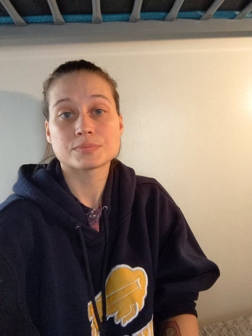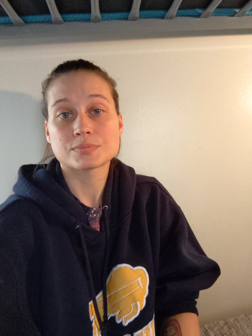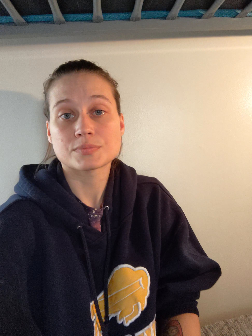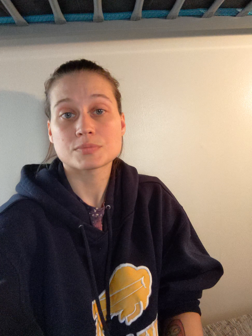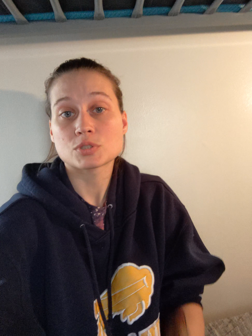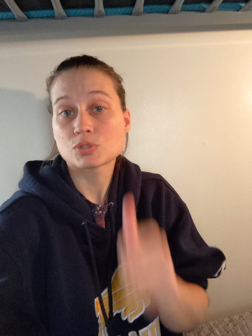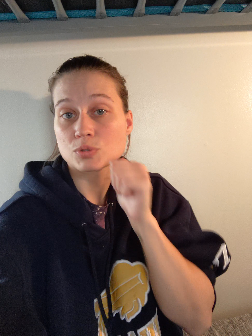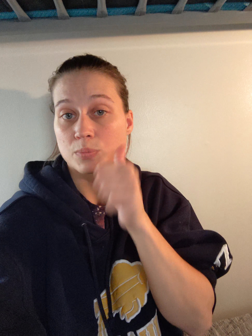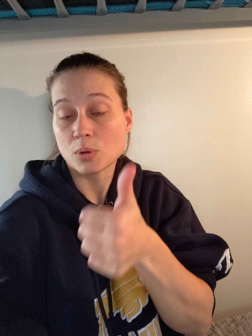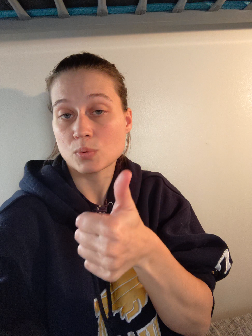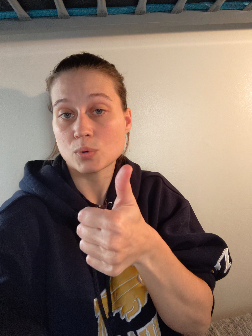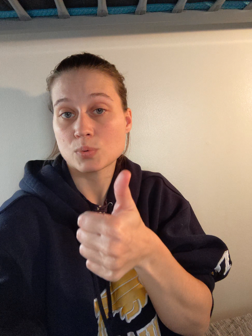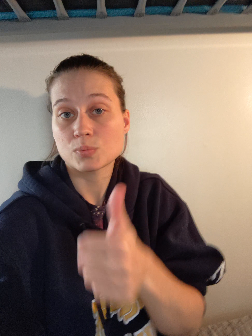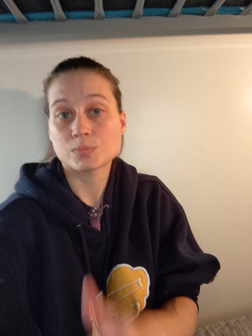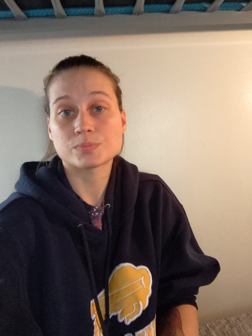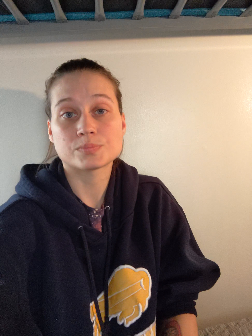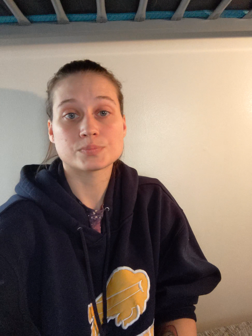tomorrow